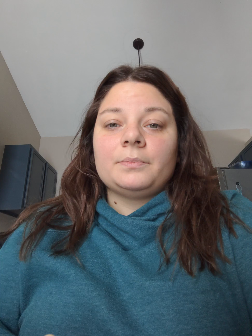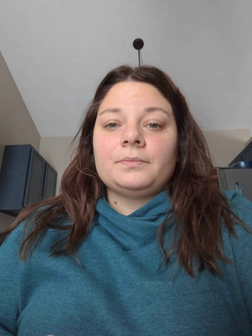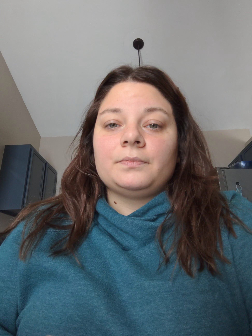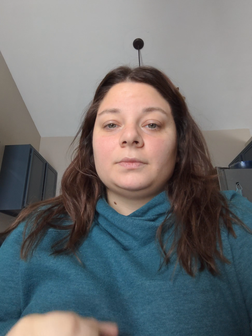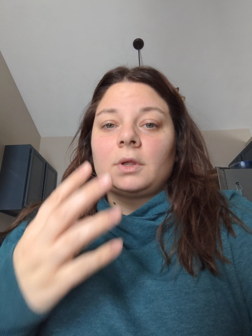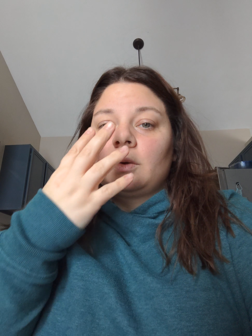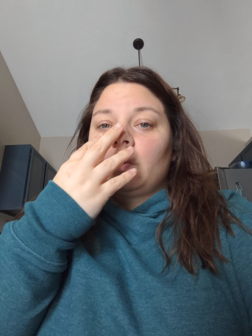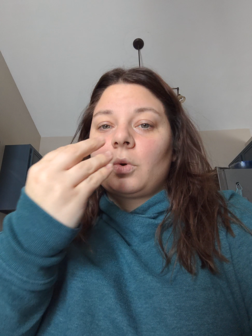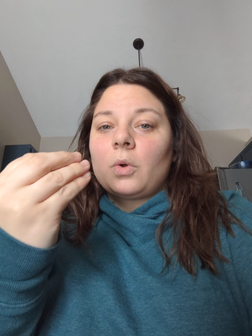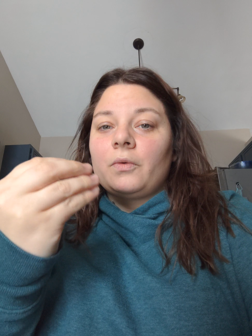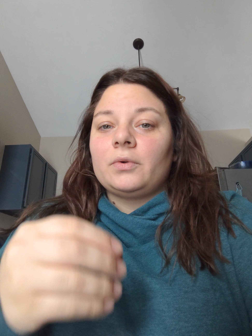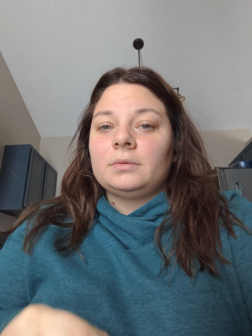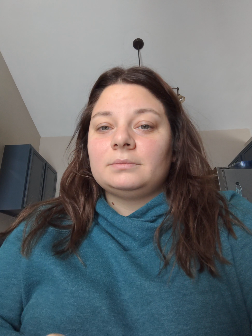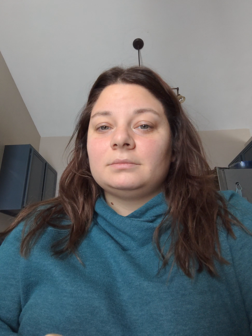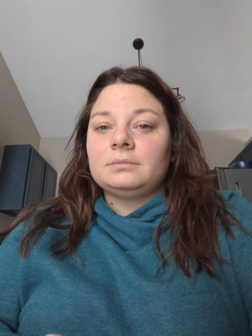wolf